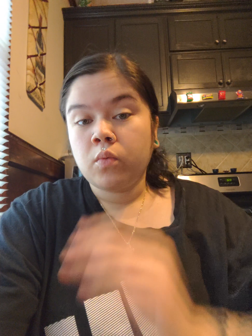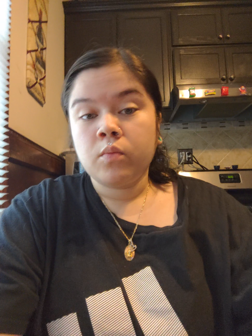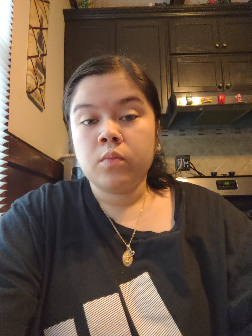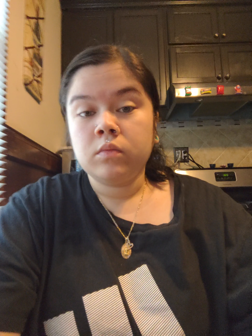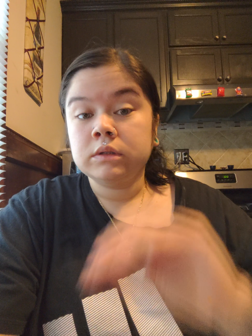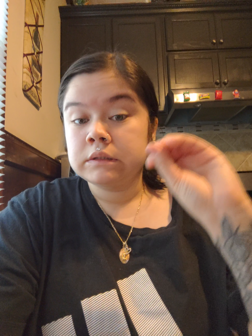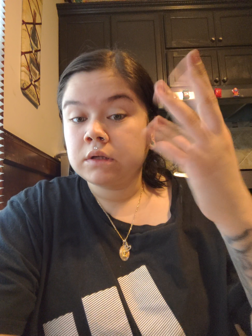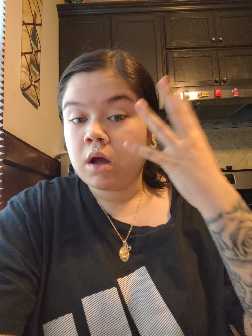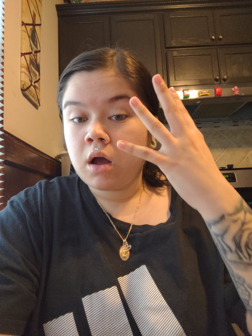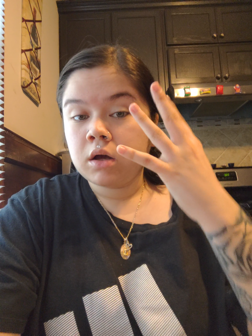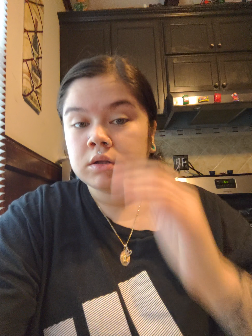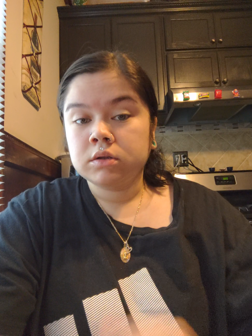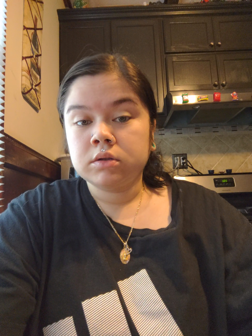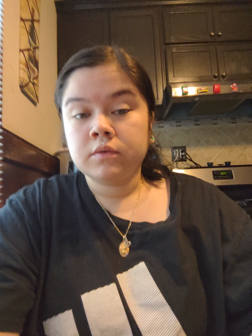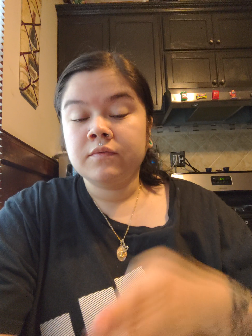sun